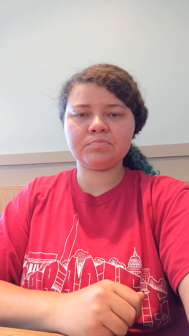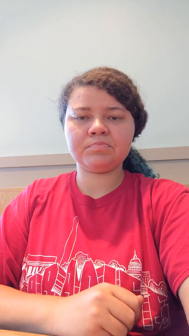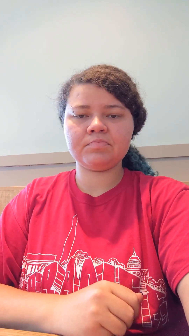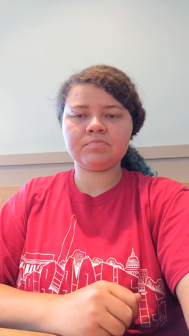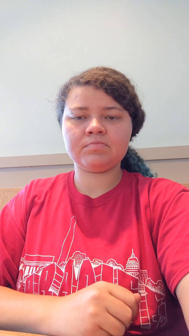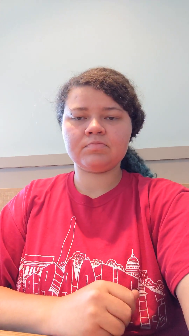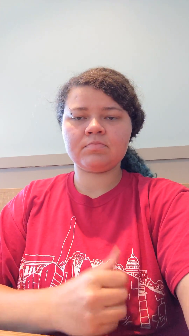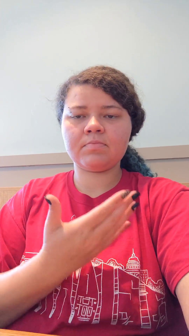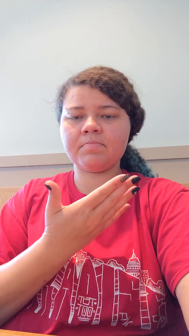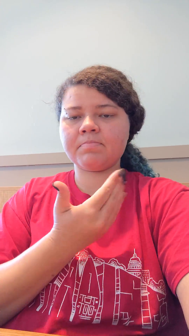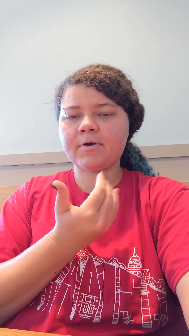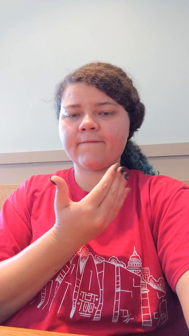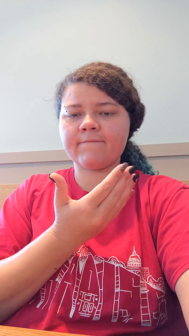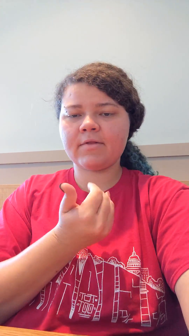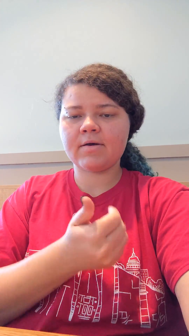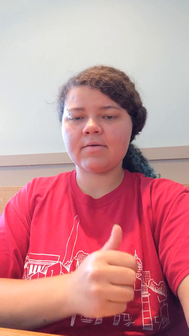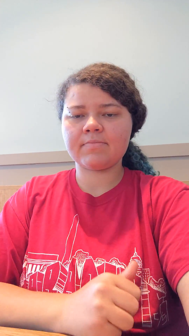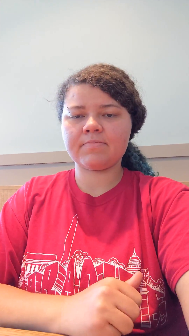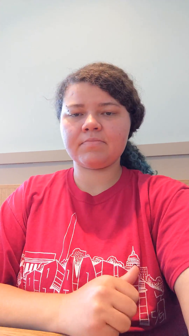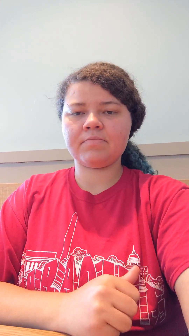butterfly